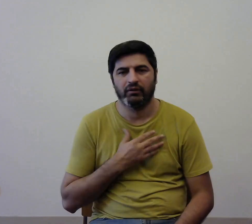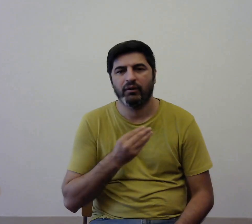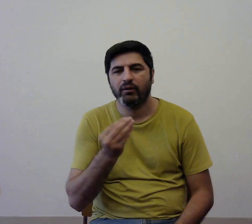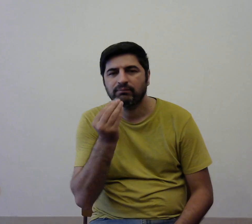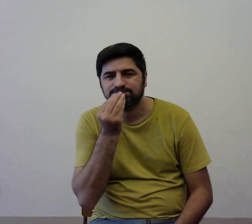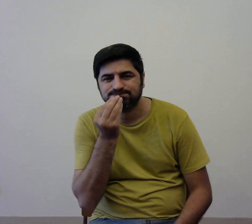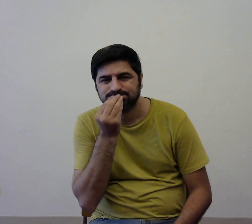yemək